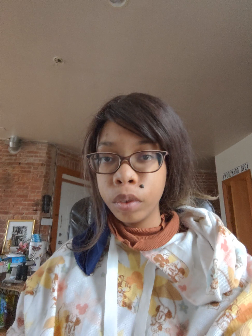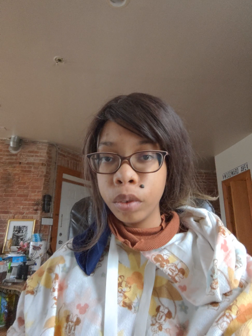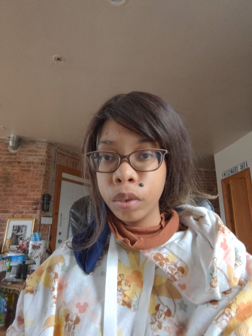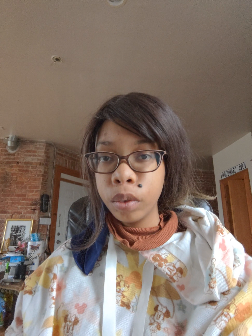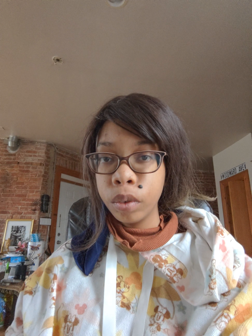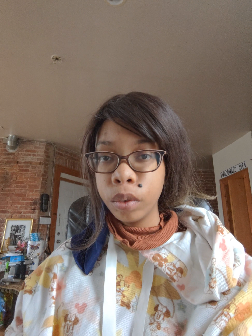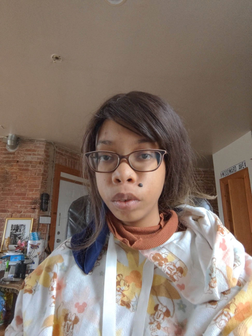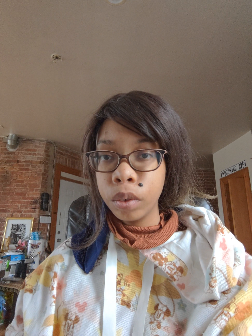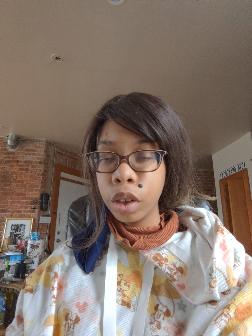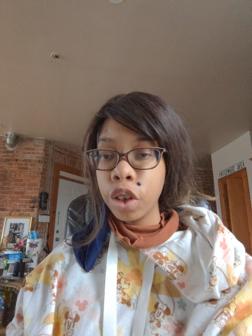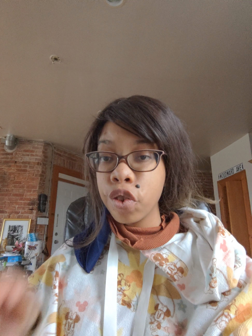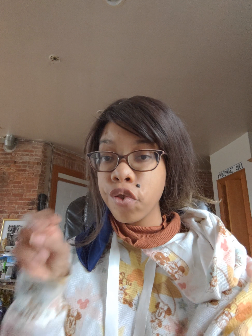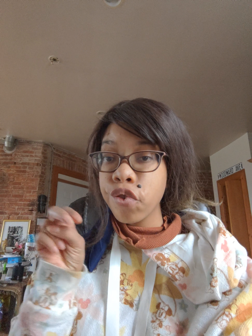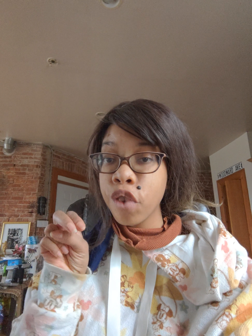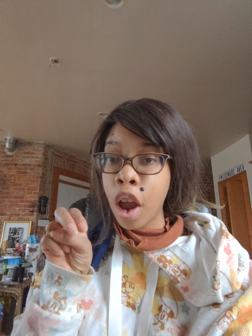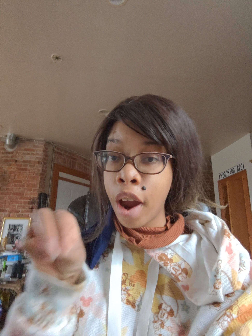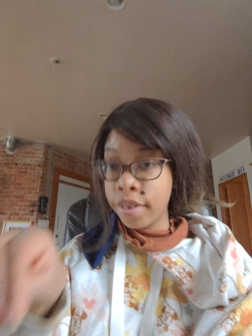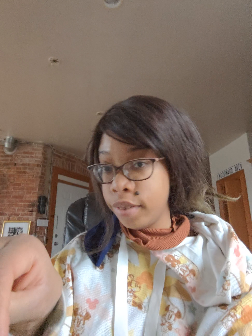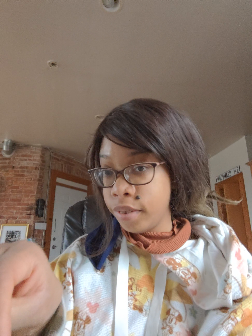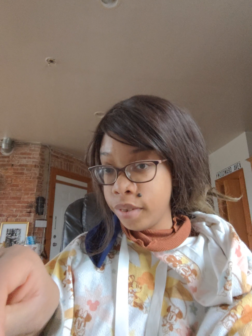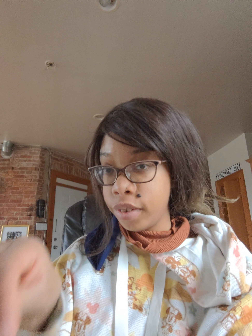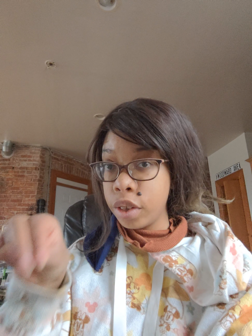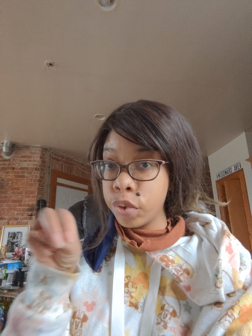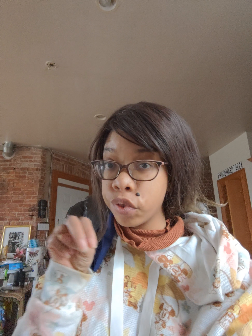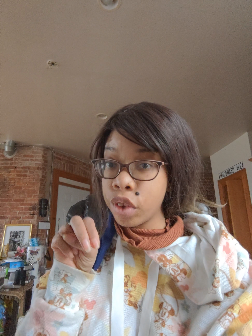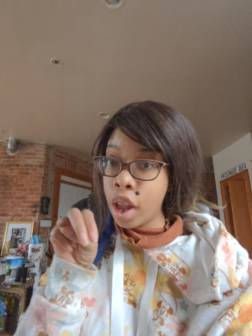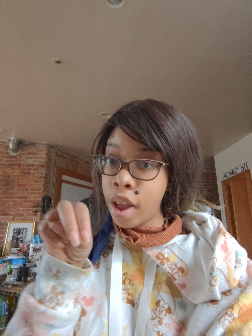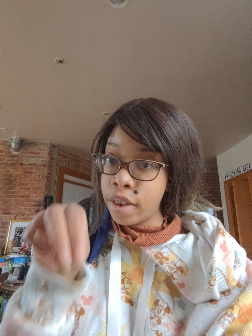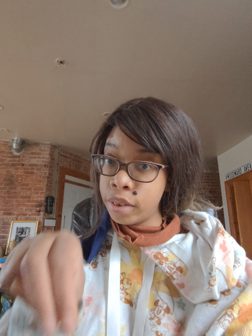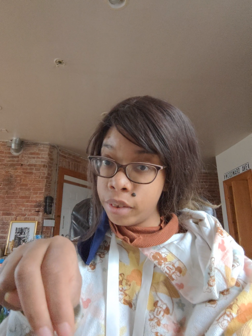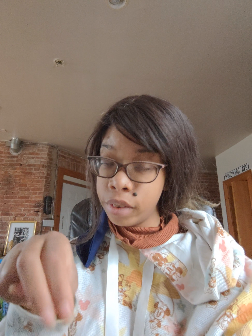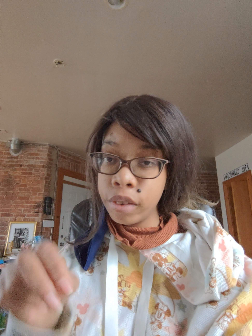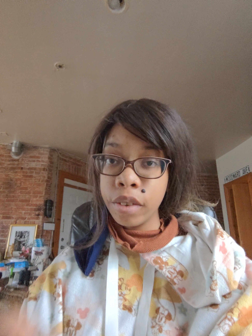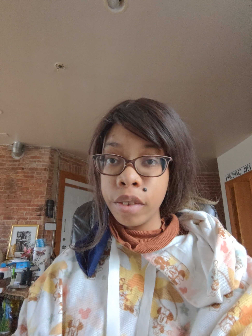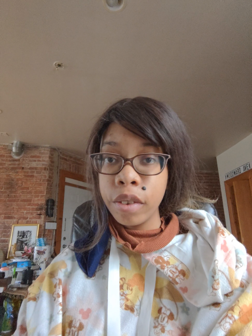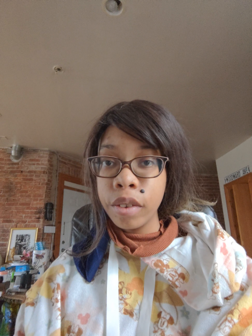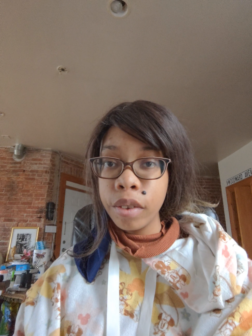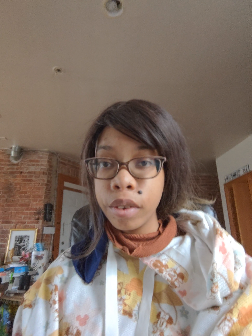ride